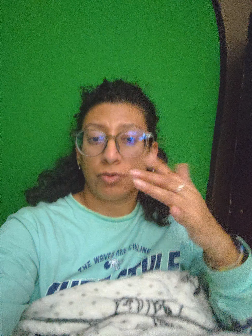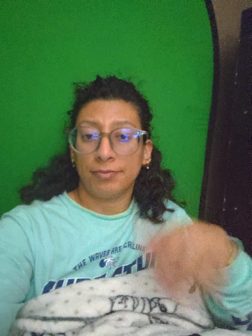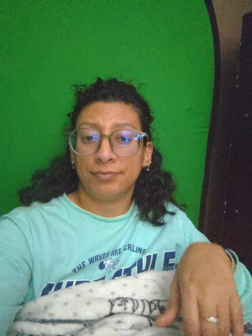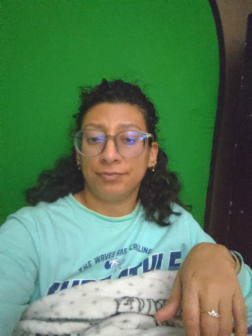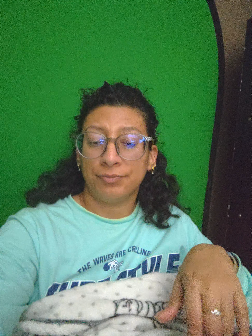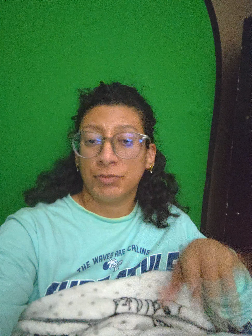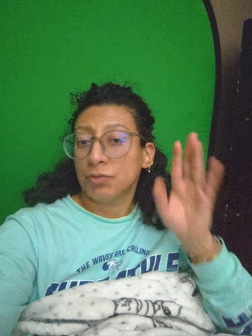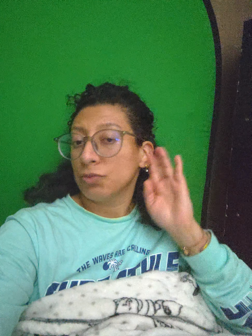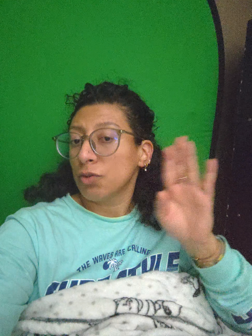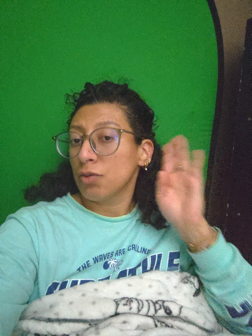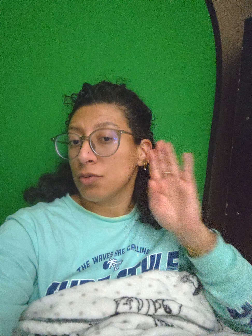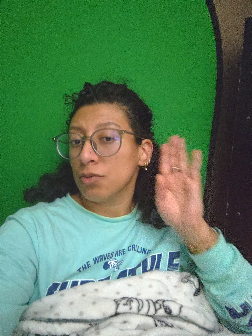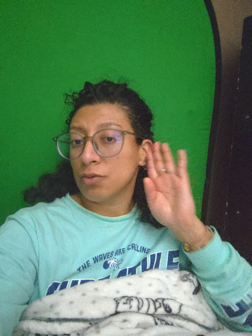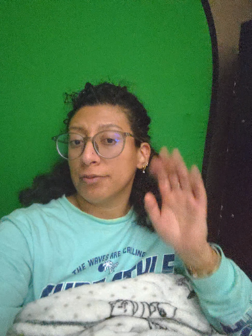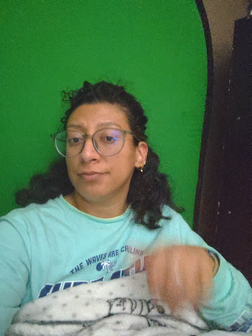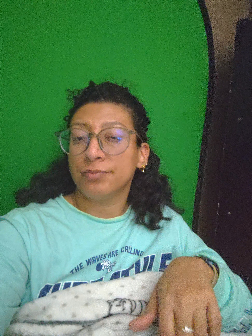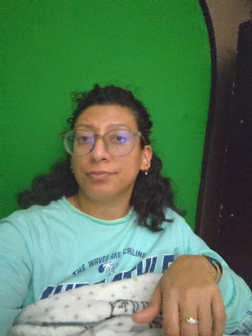dog